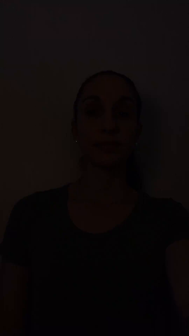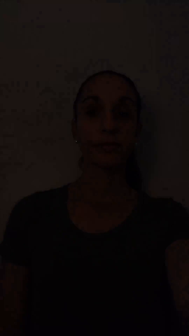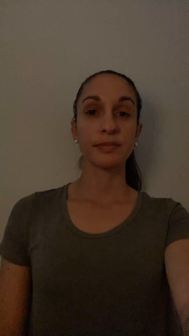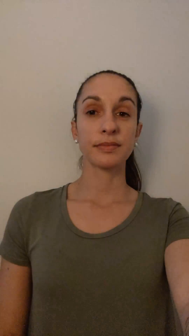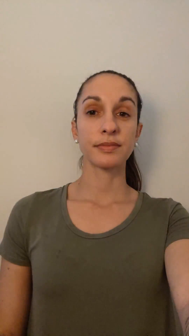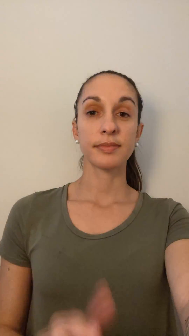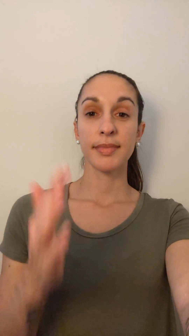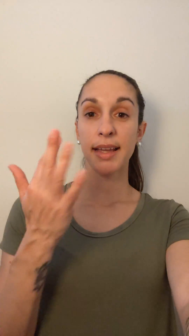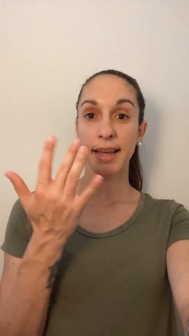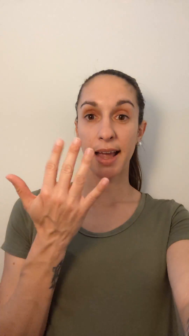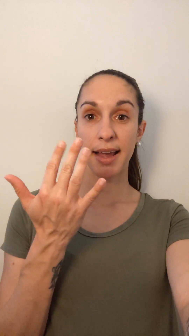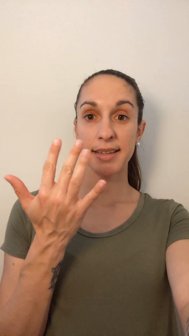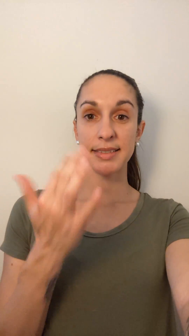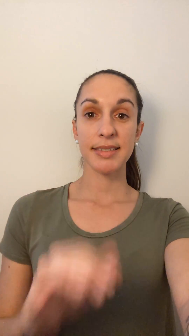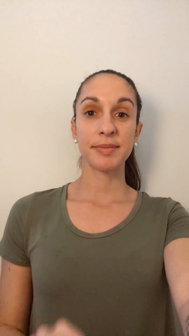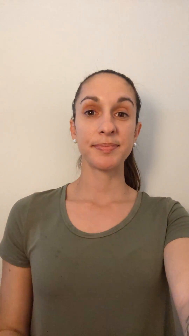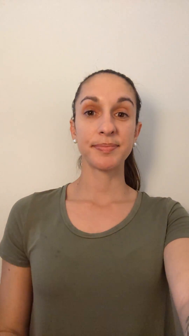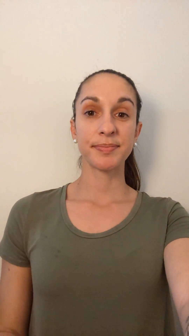hand